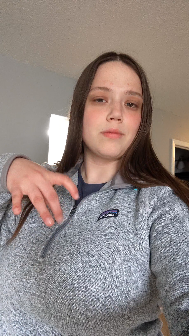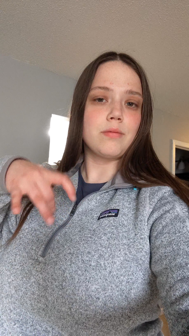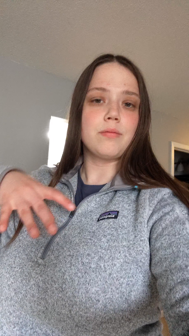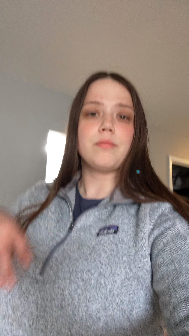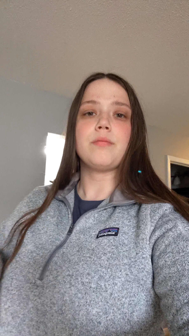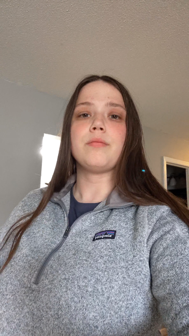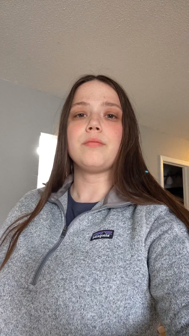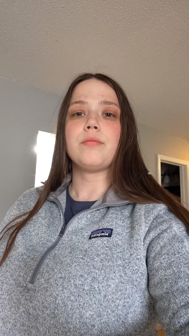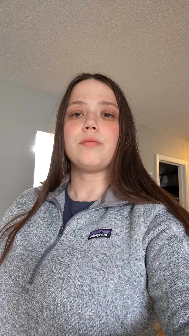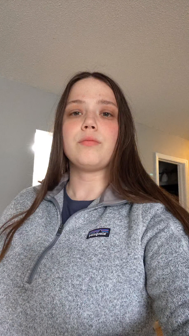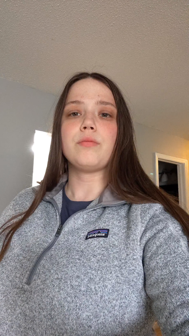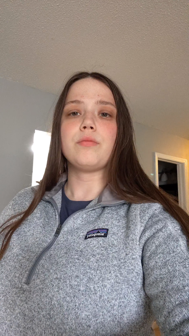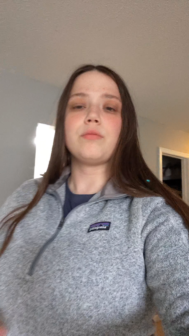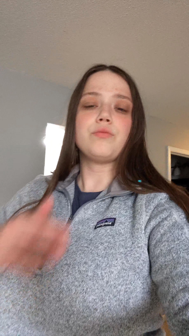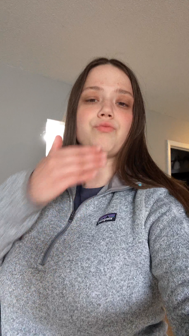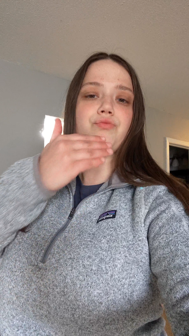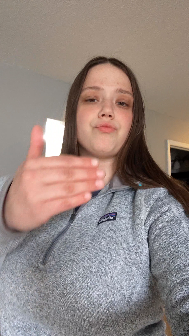good